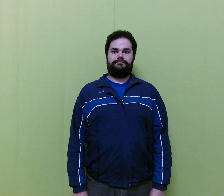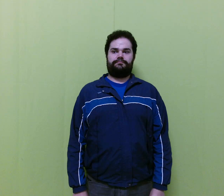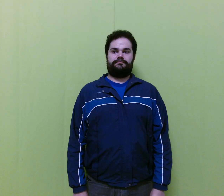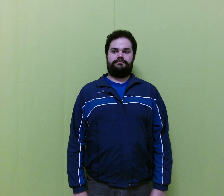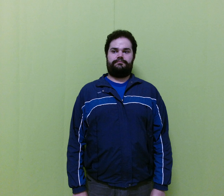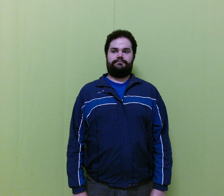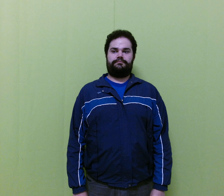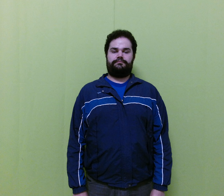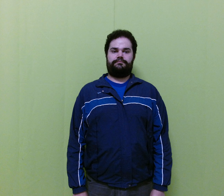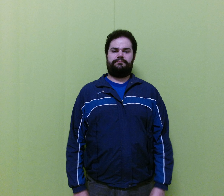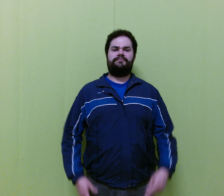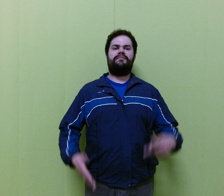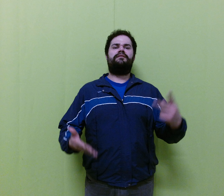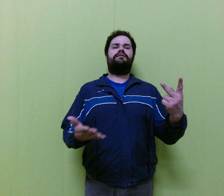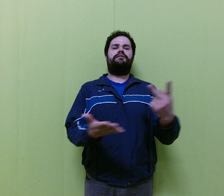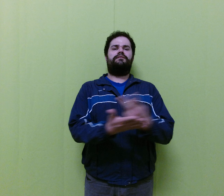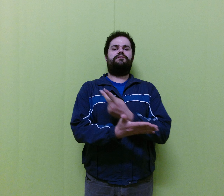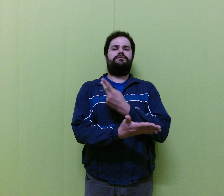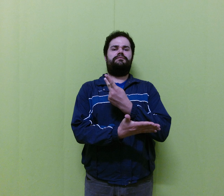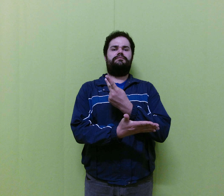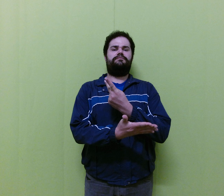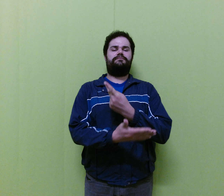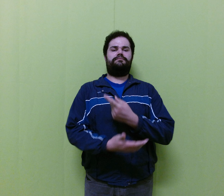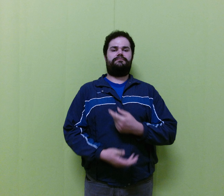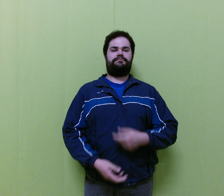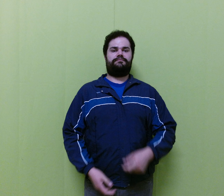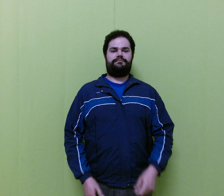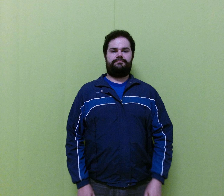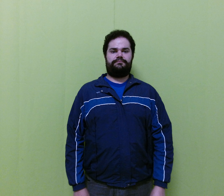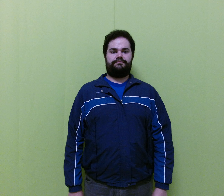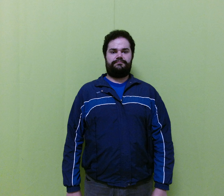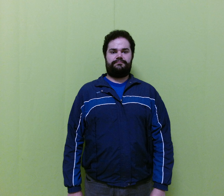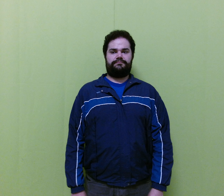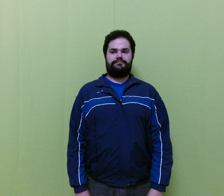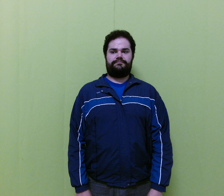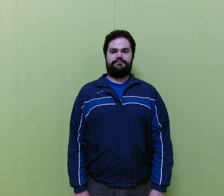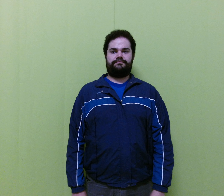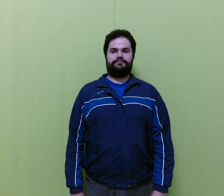acontecer